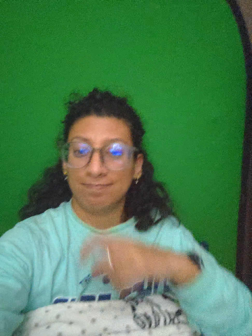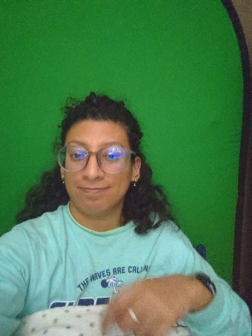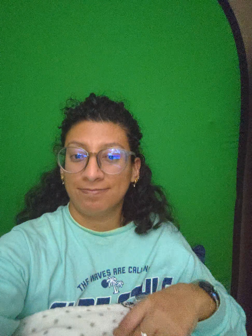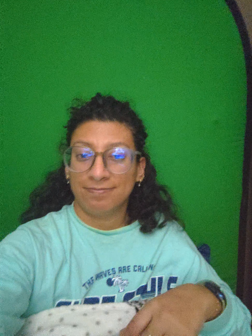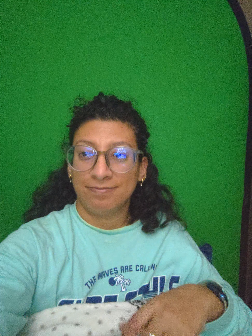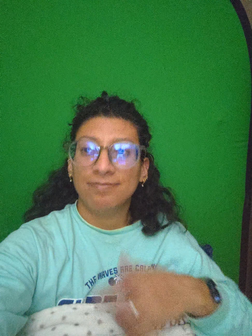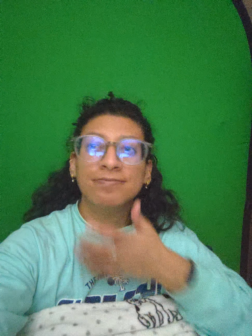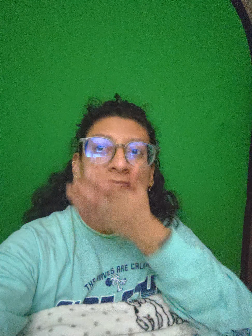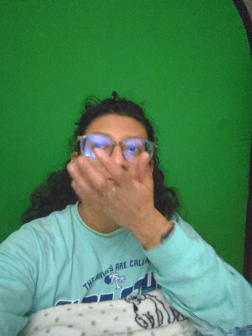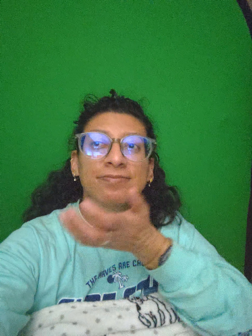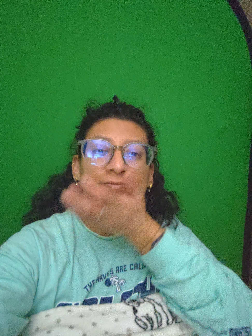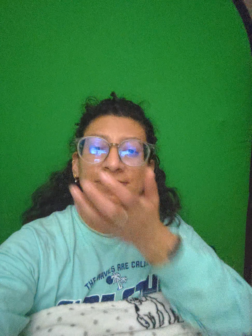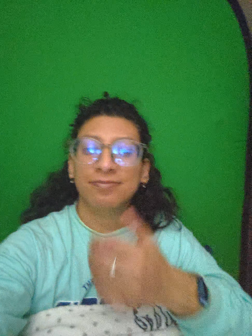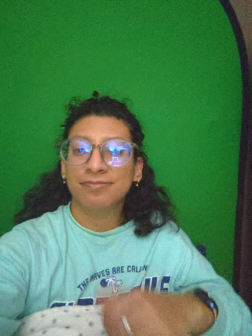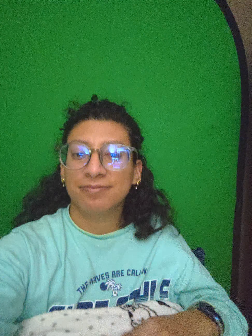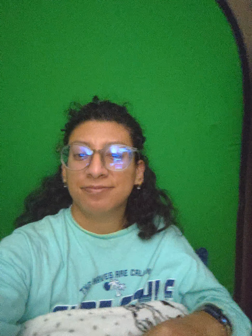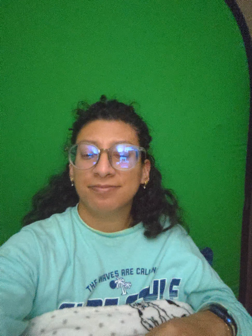grass